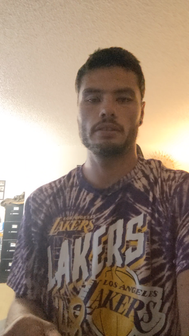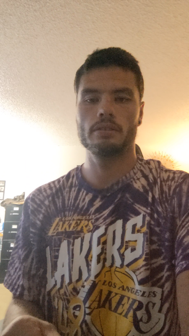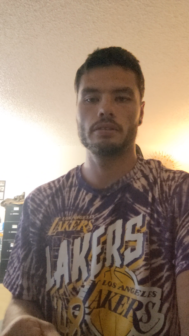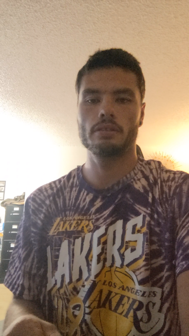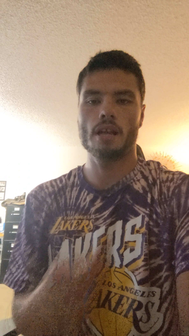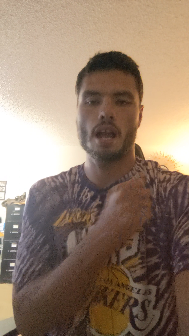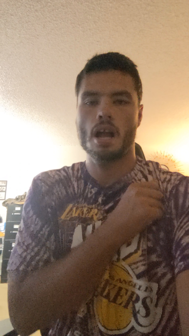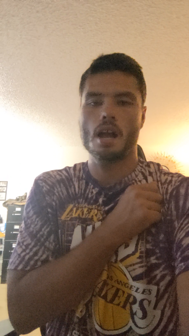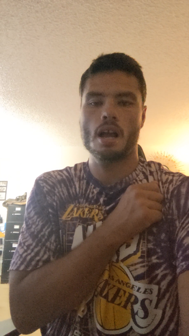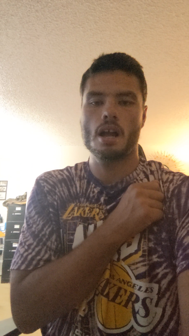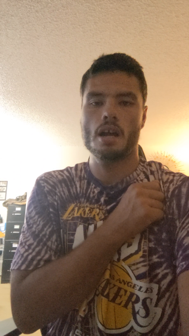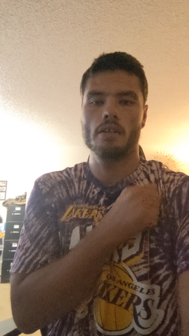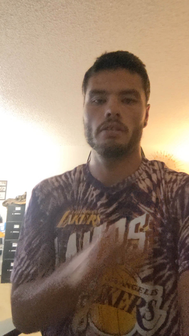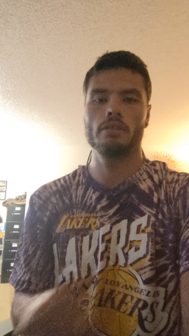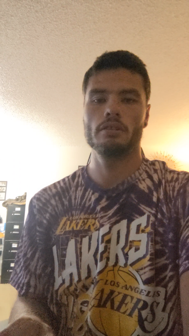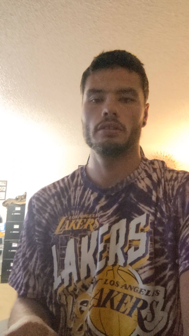hug